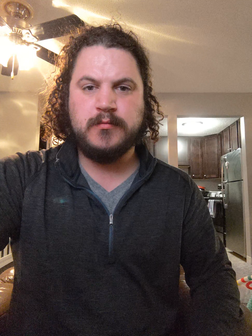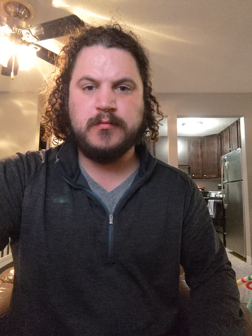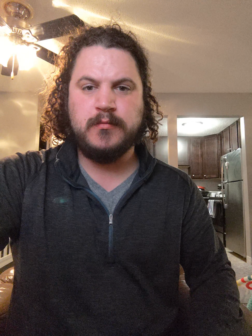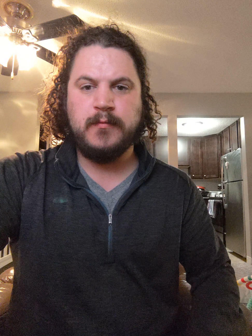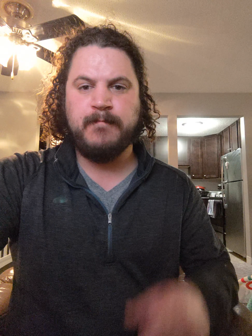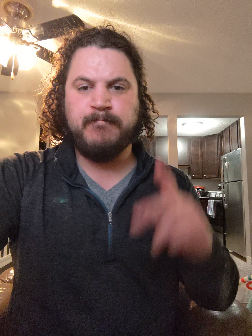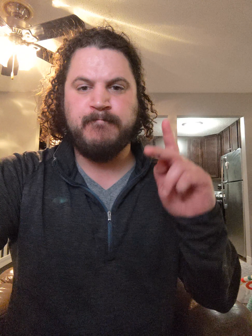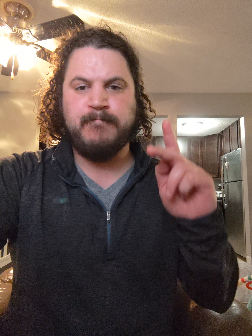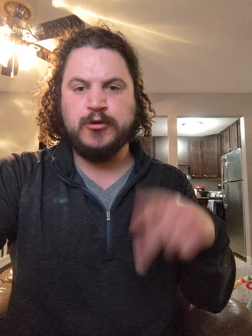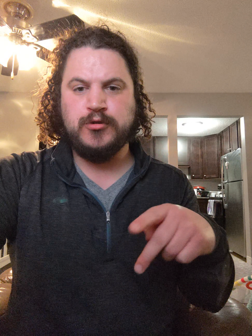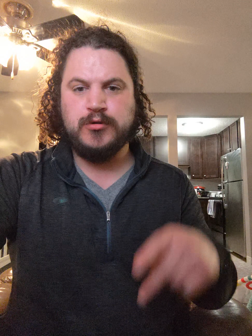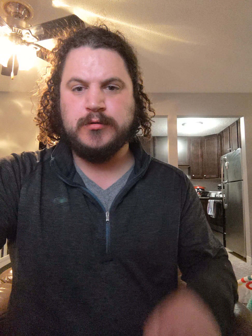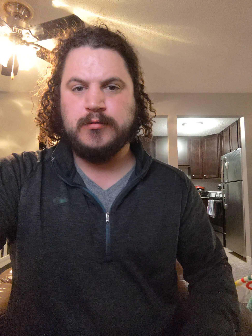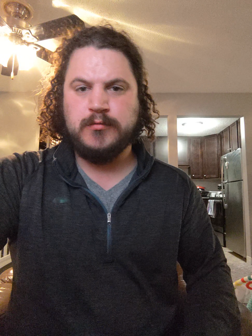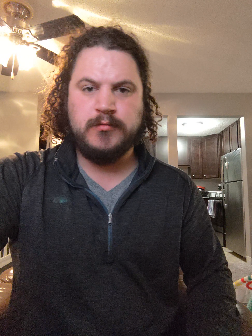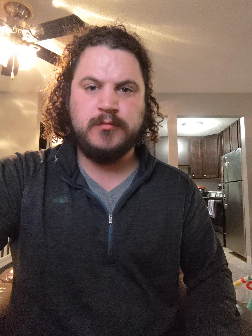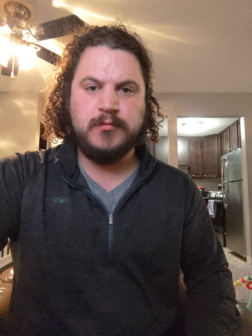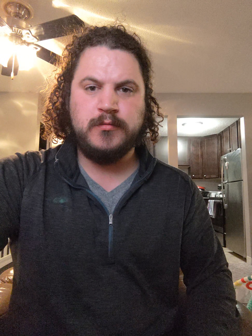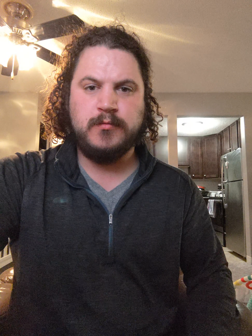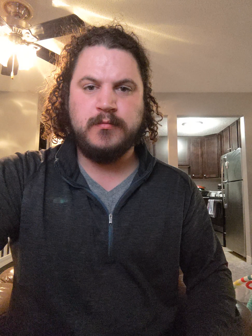person